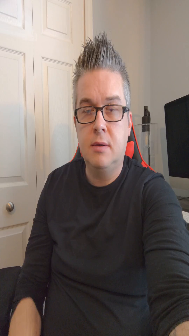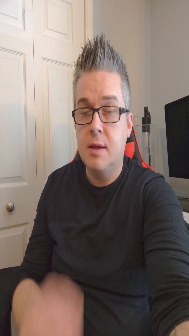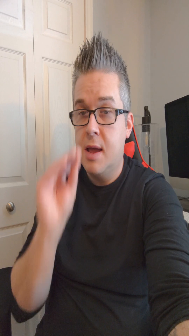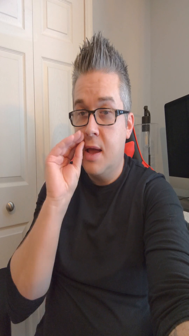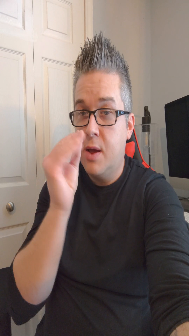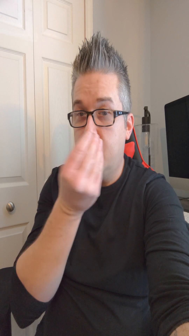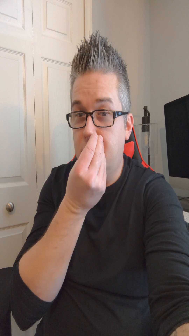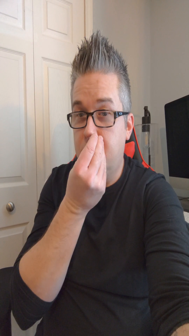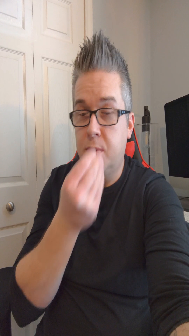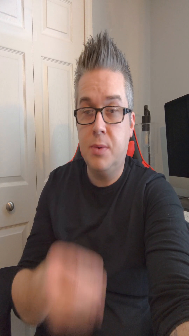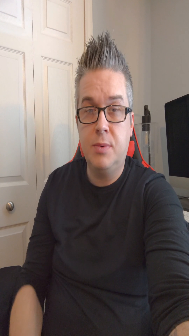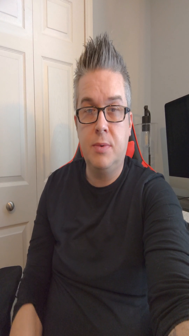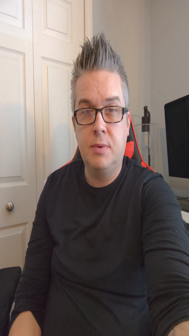flower